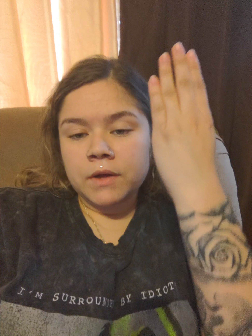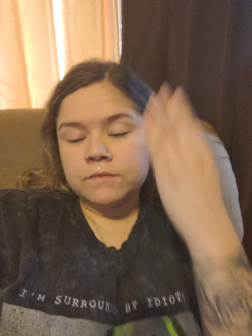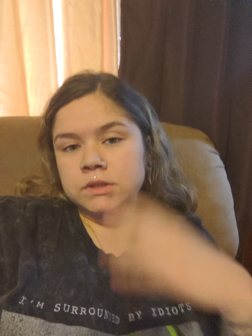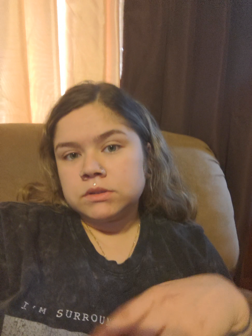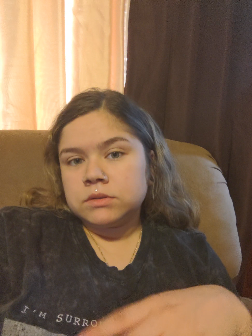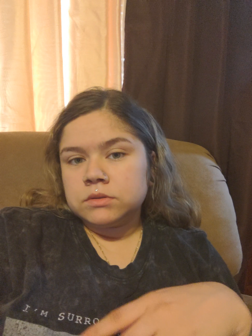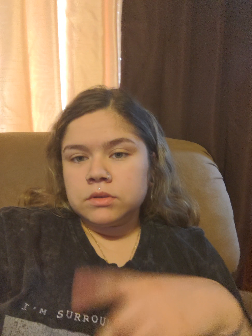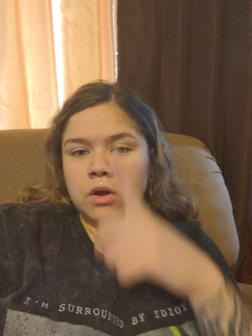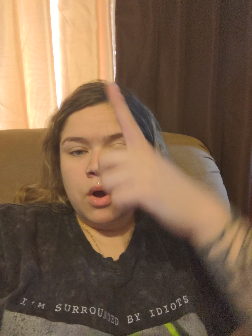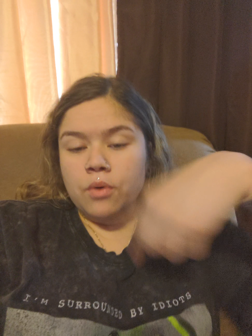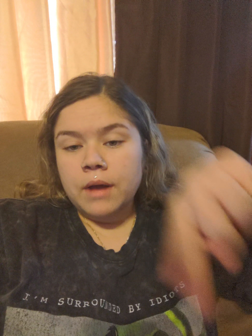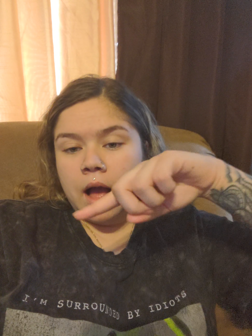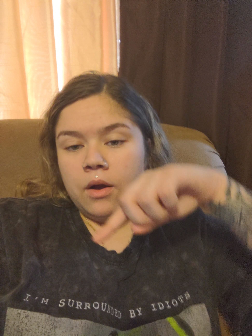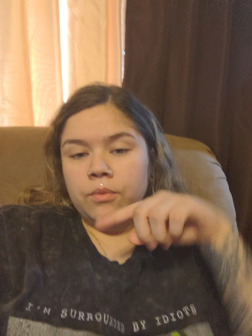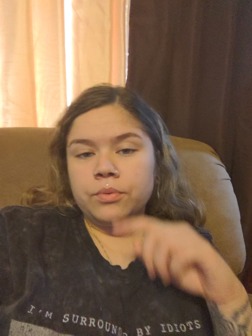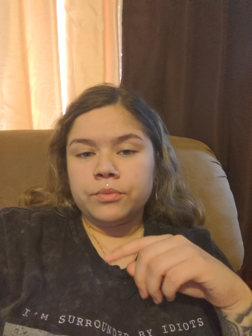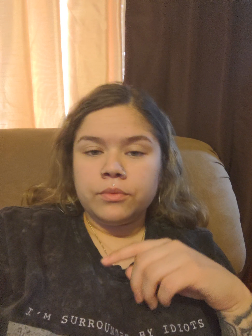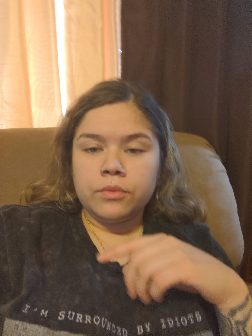around